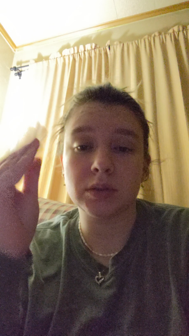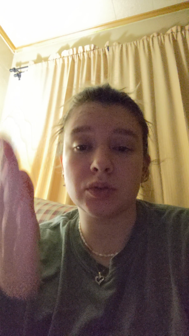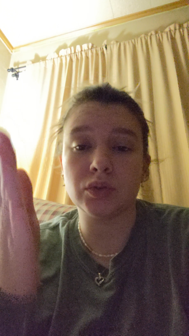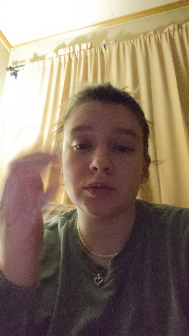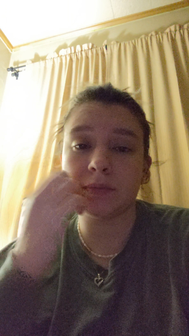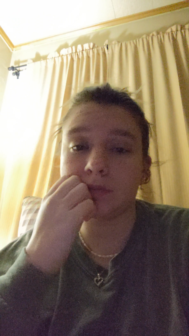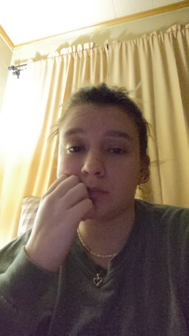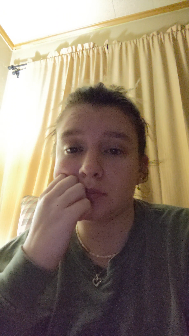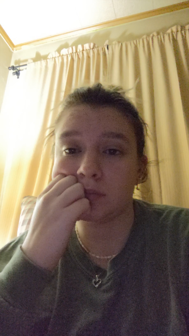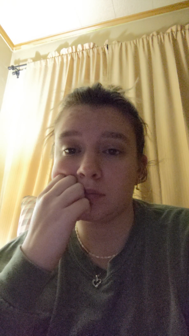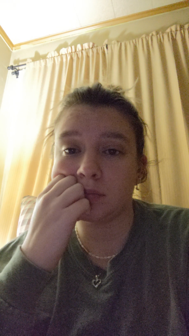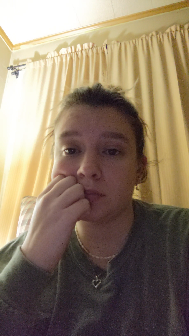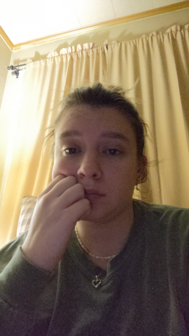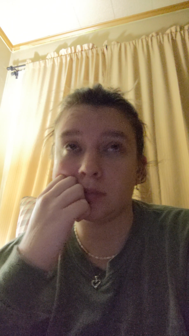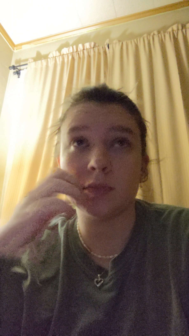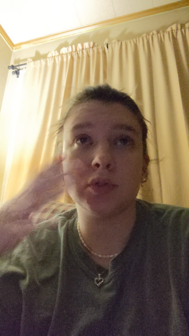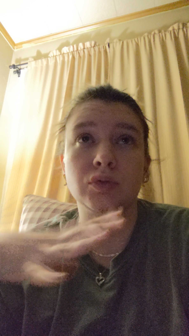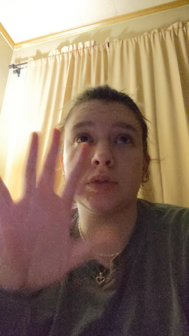dress